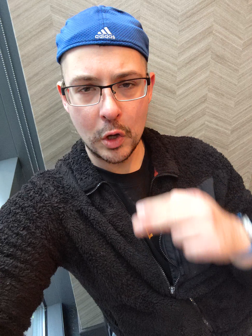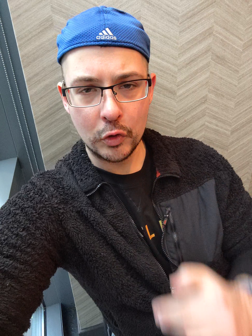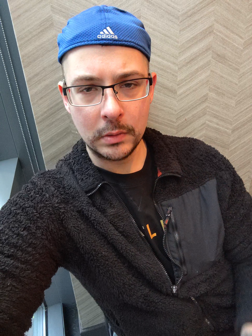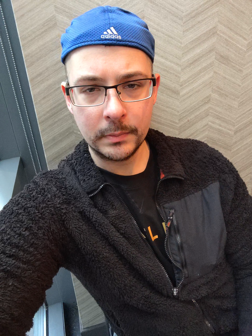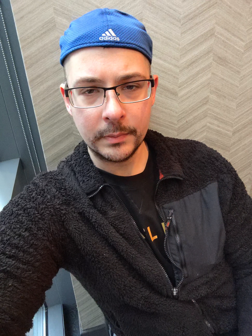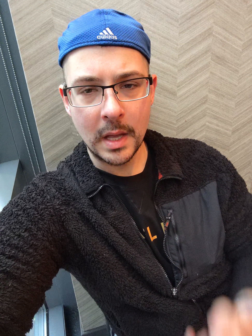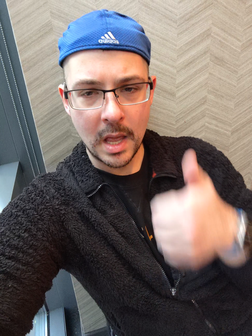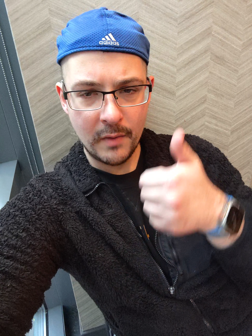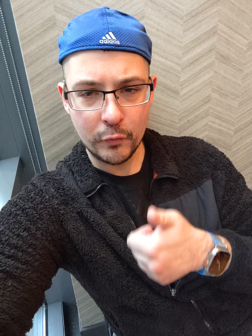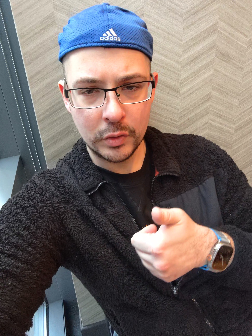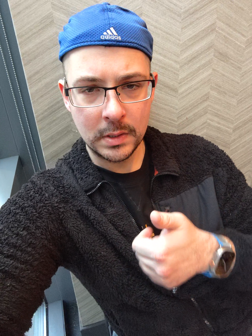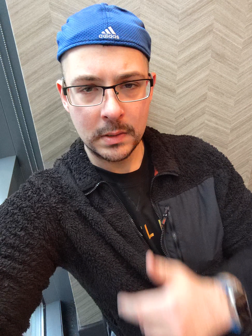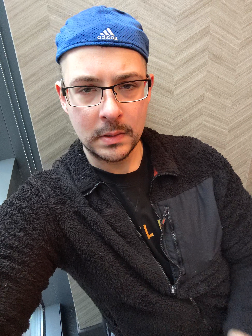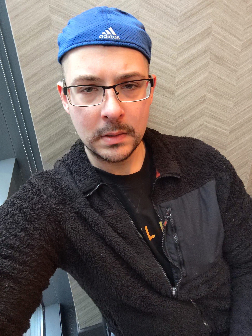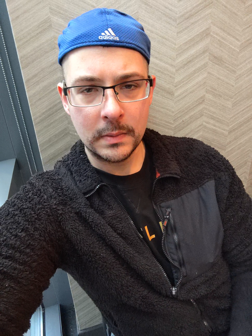every